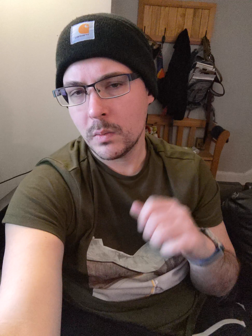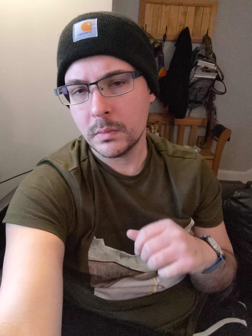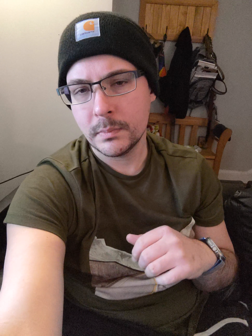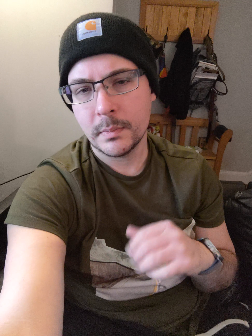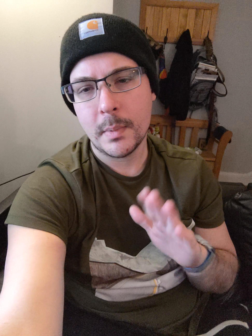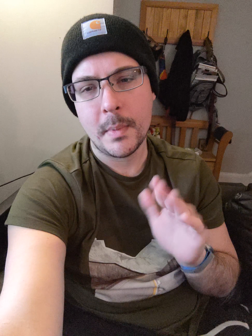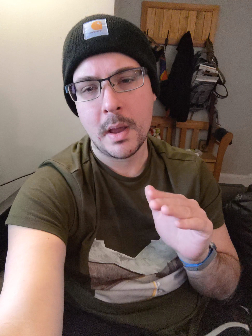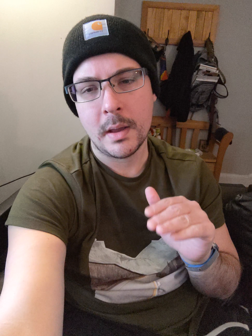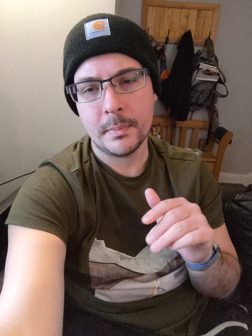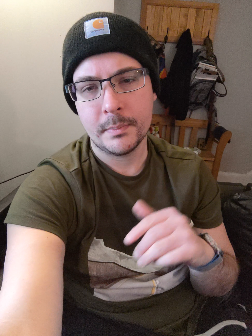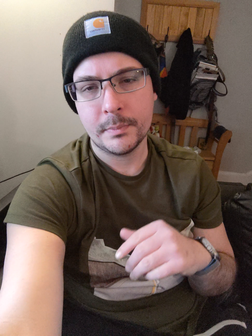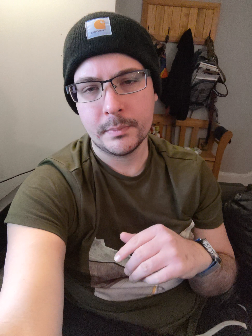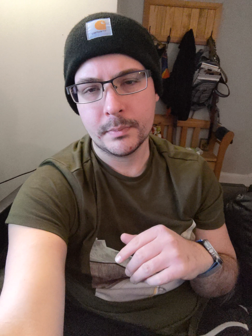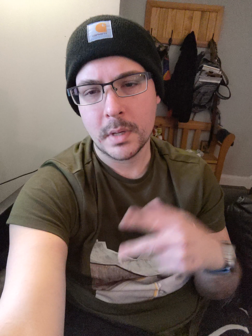bye